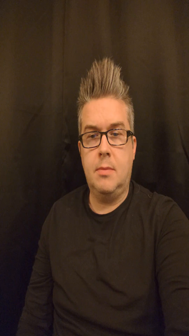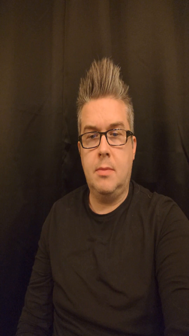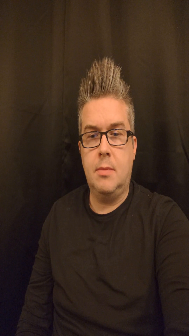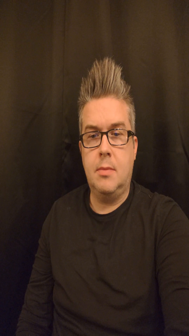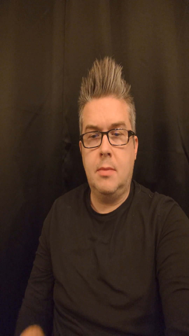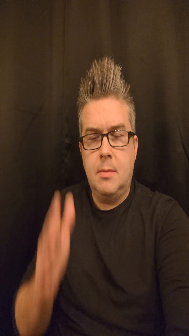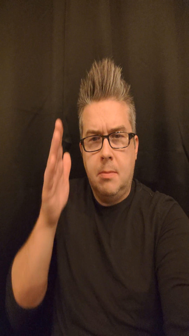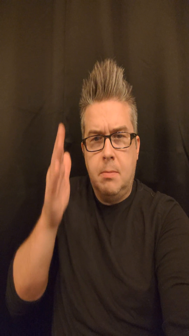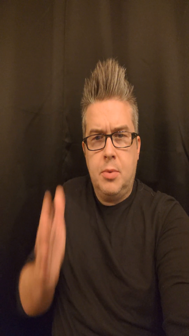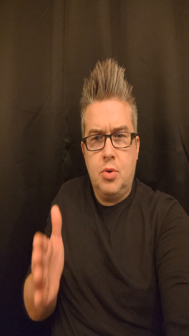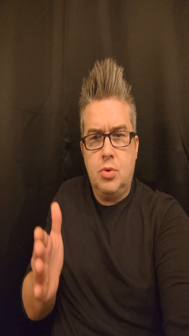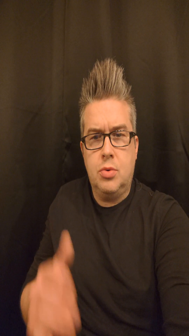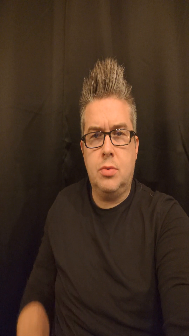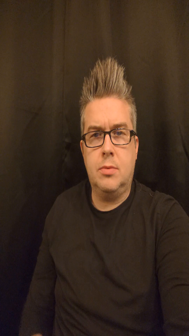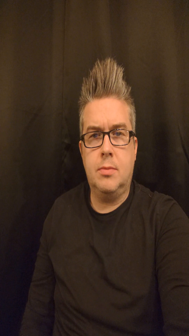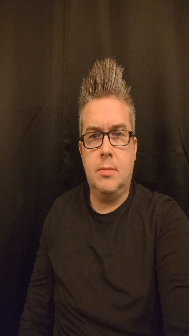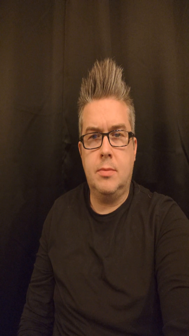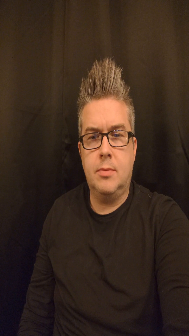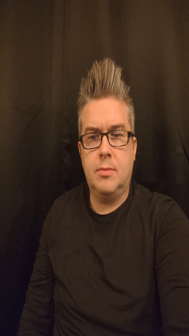person